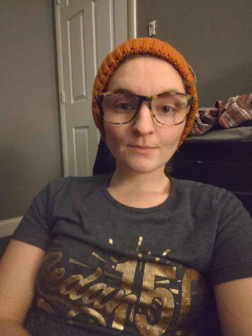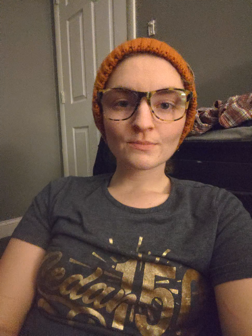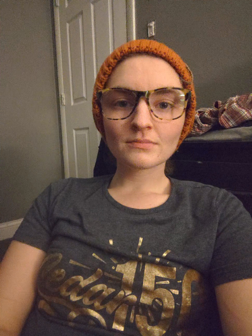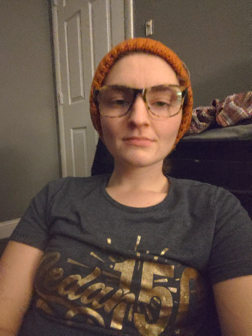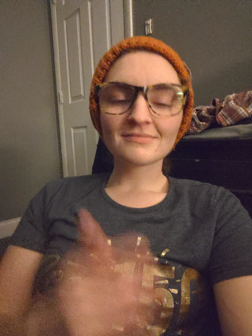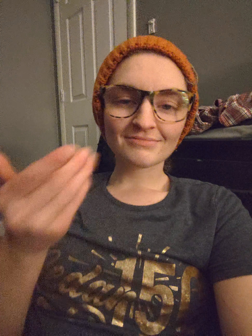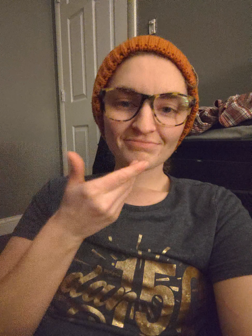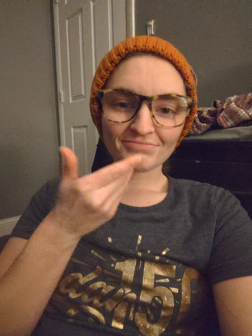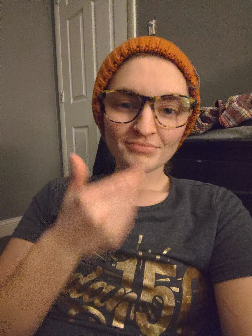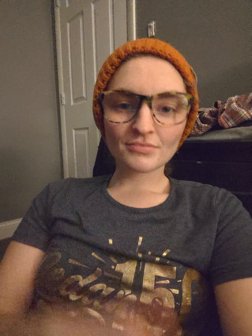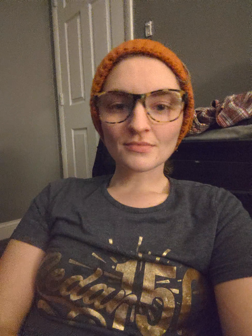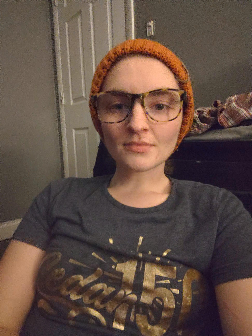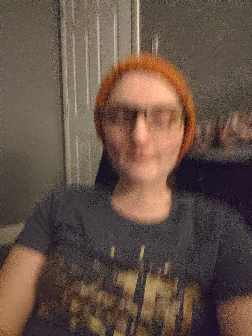pizza